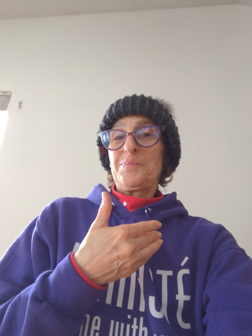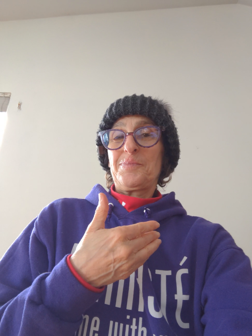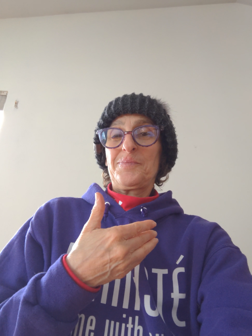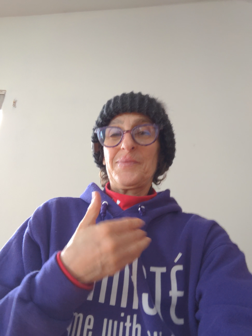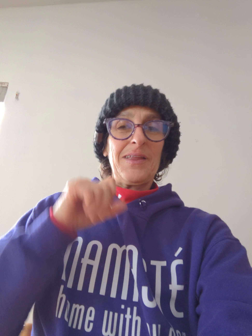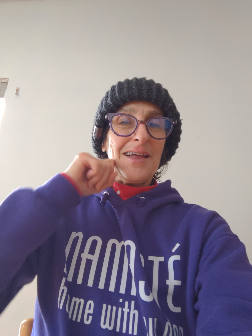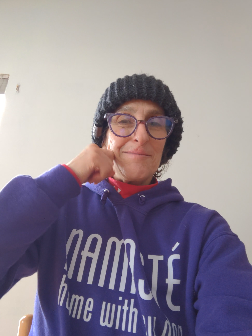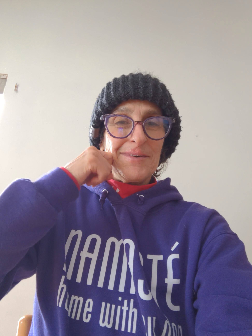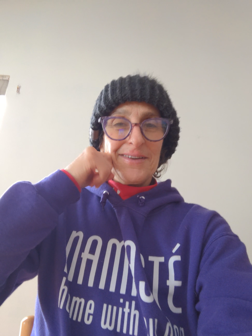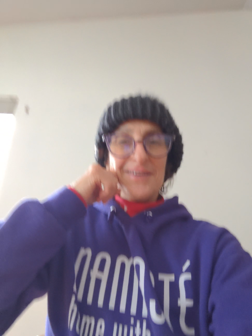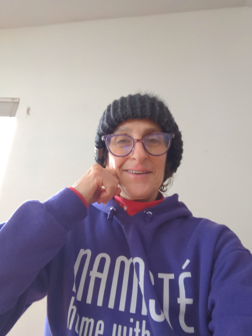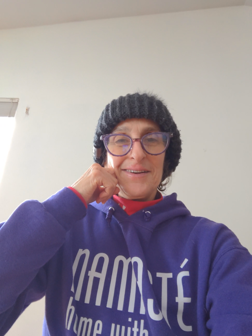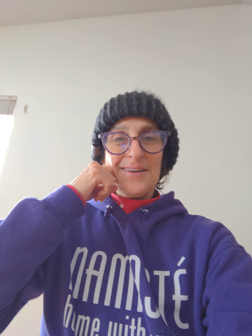apple